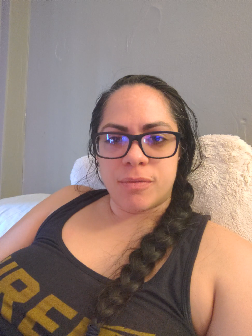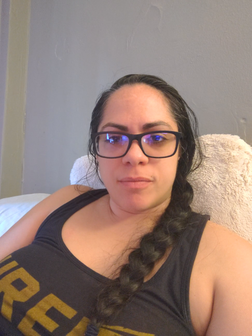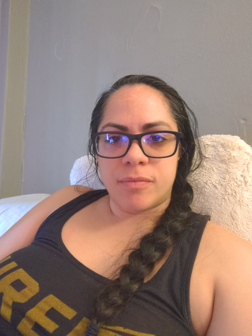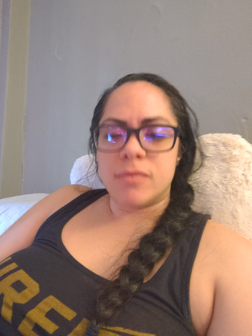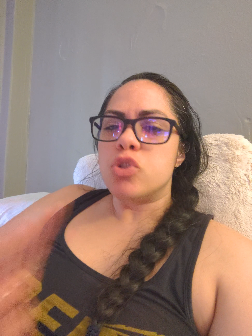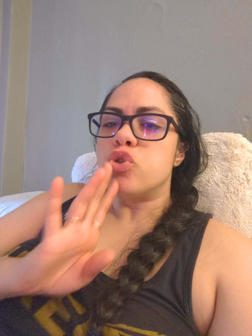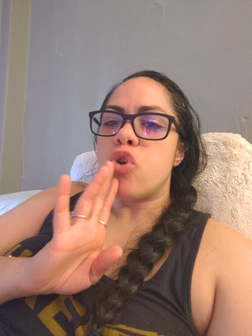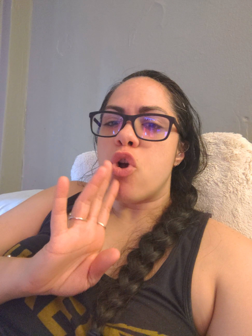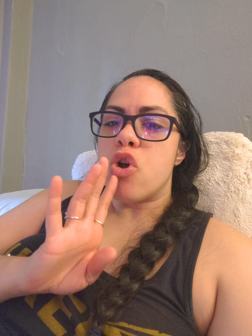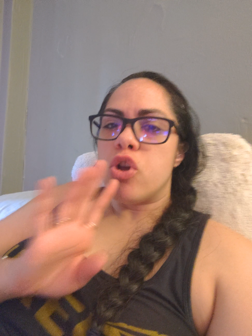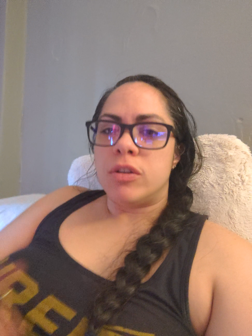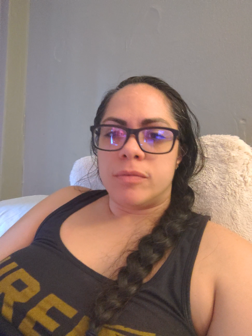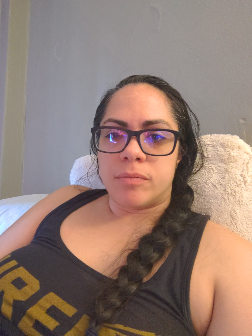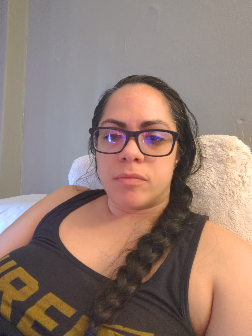talk